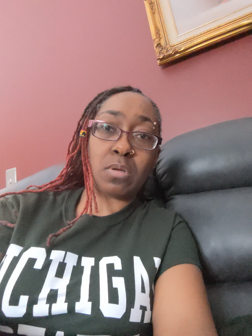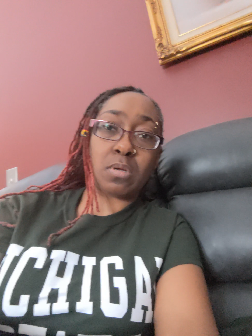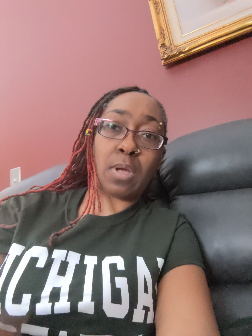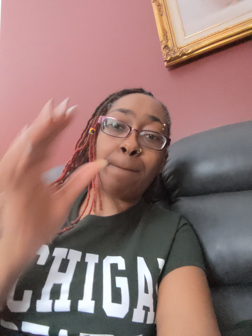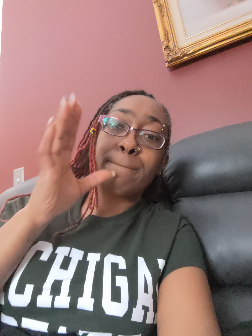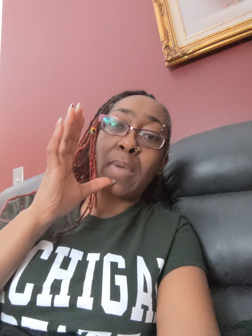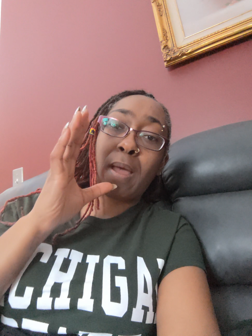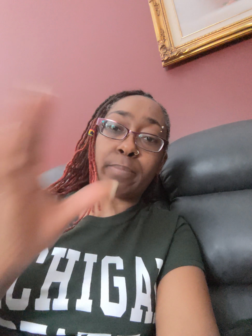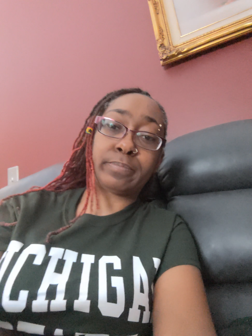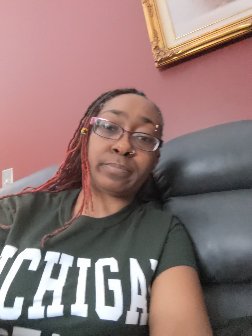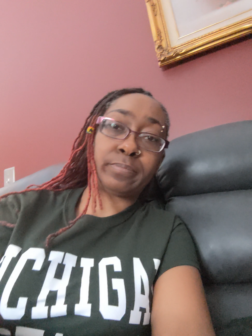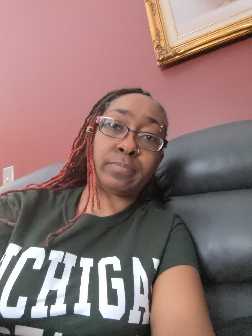mom